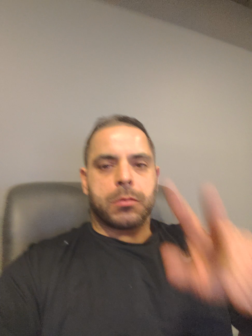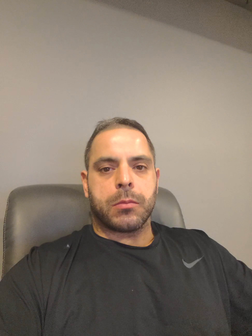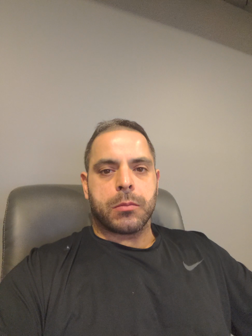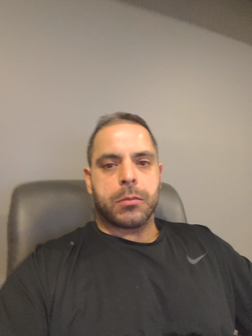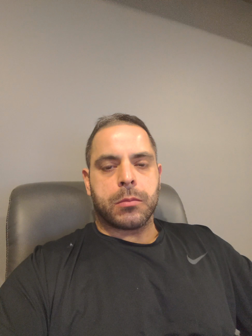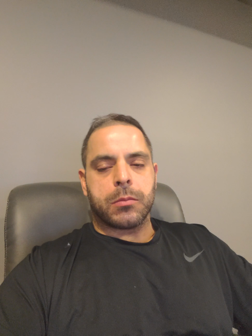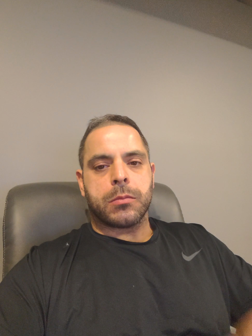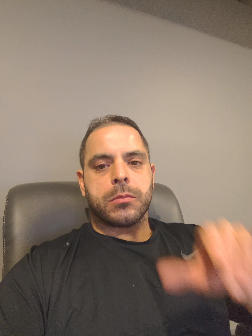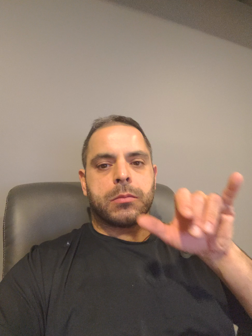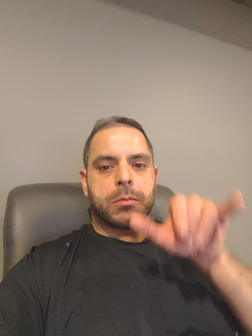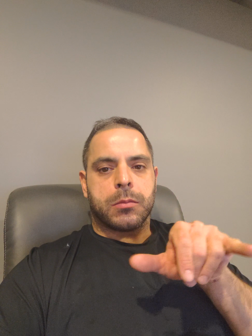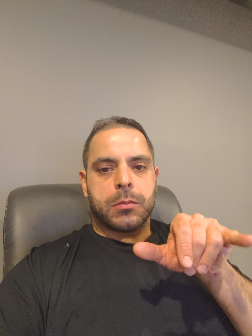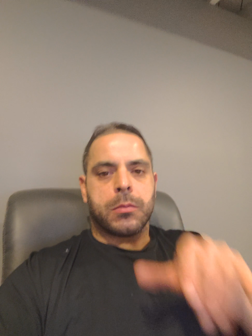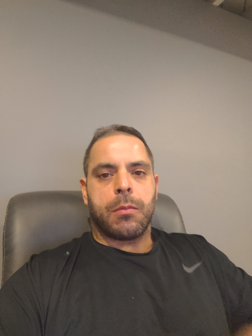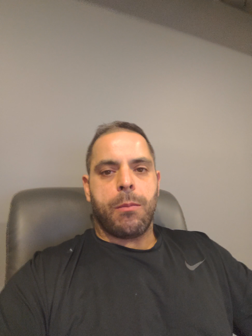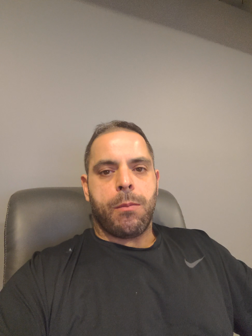same